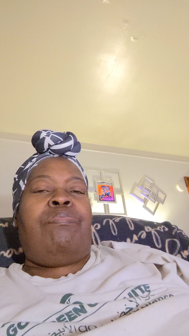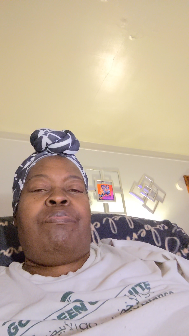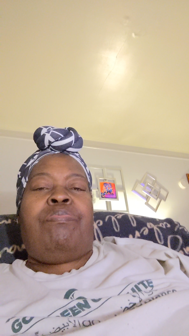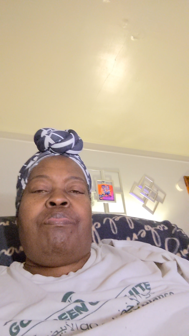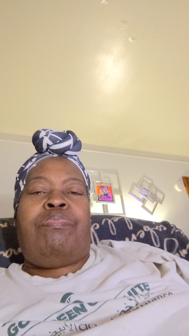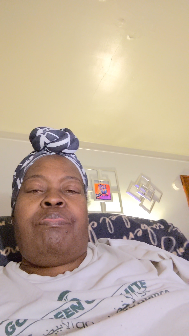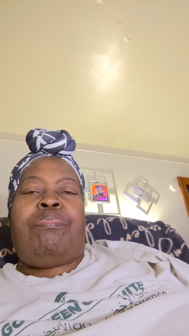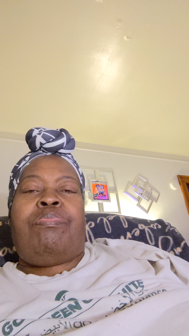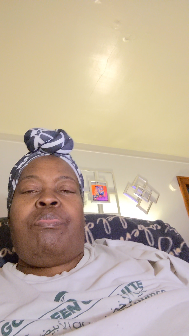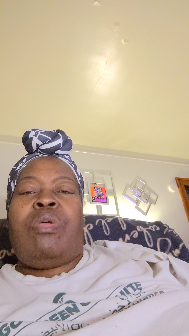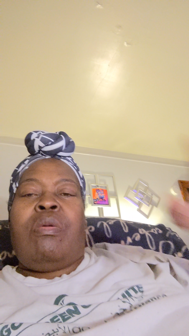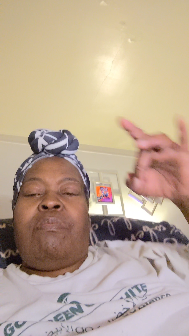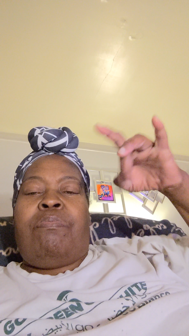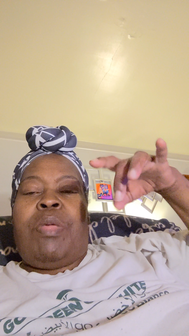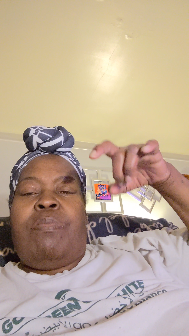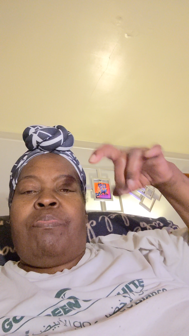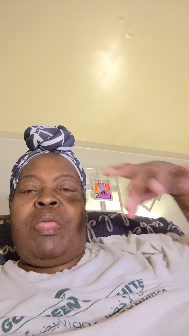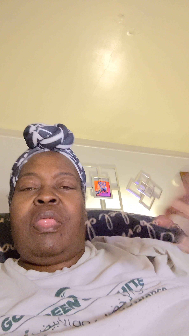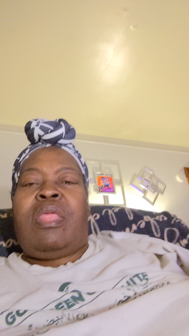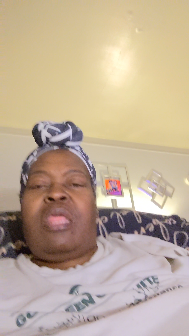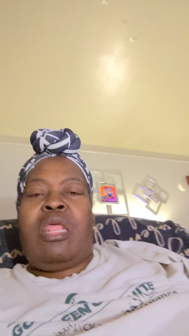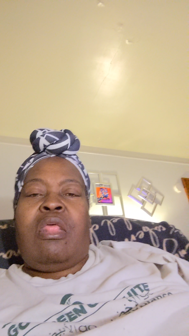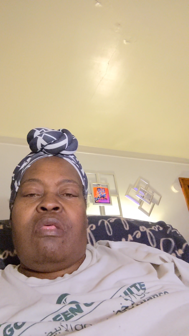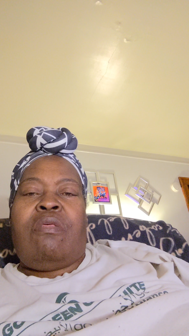pumpkin